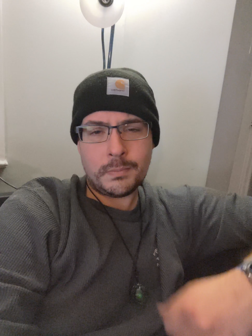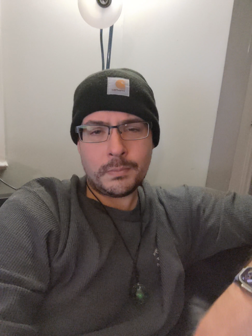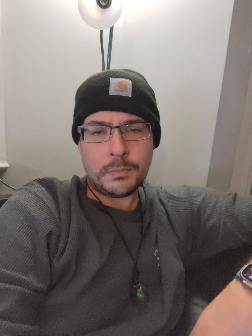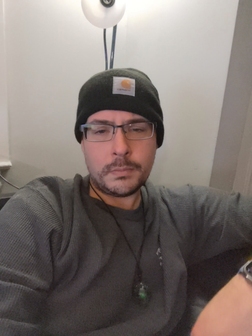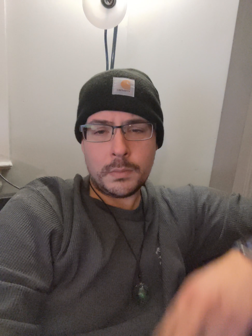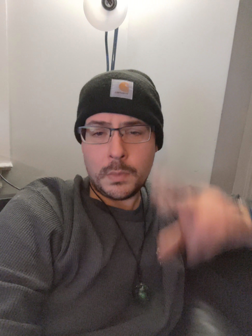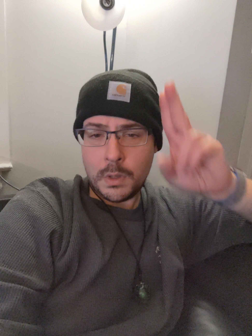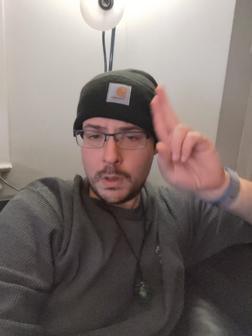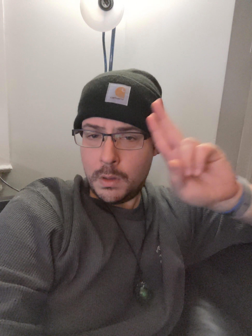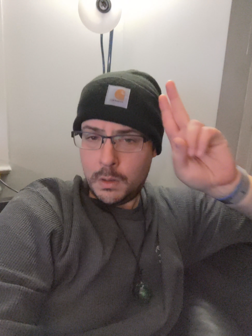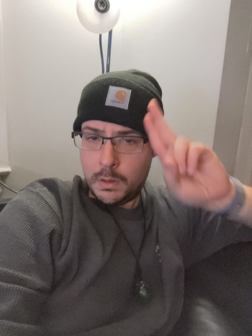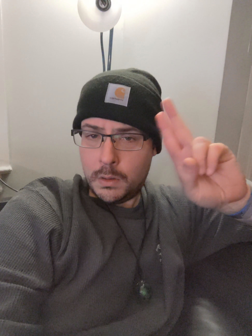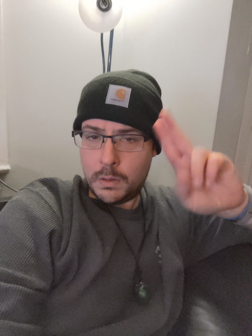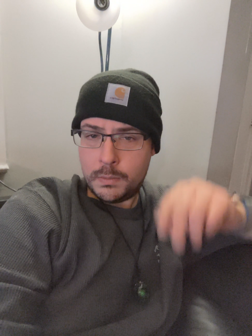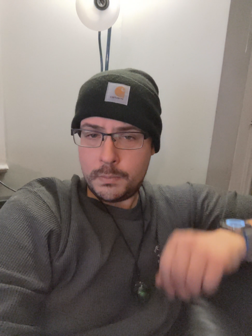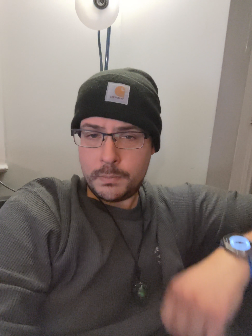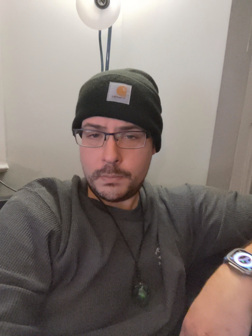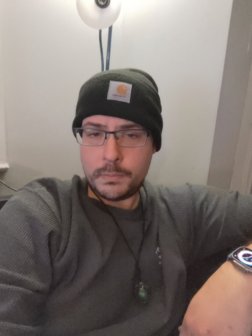uncle